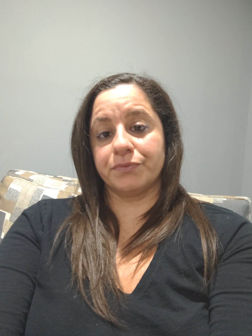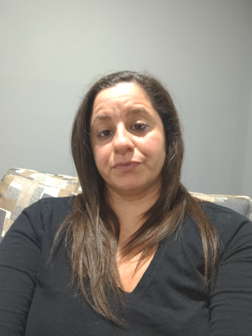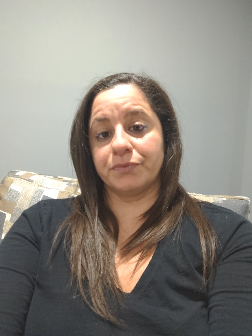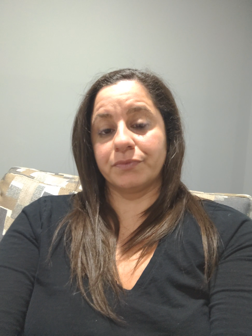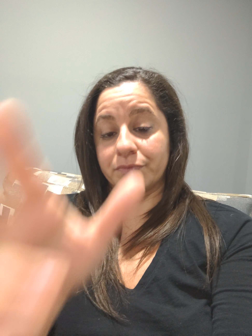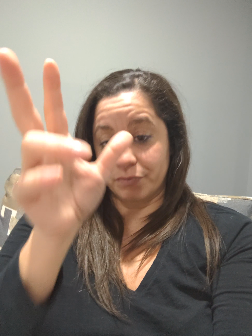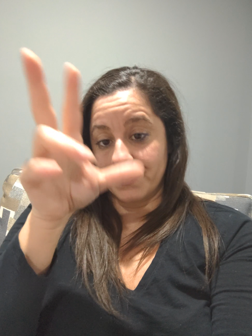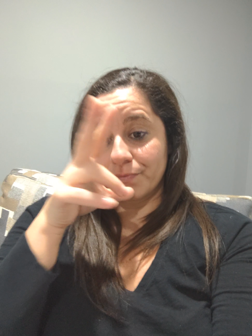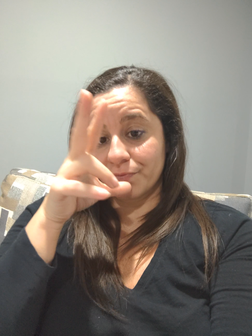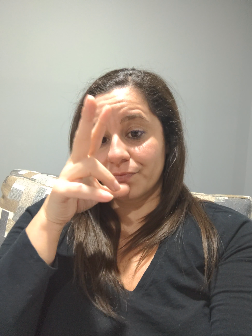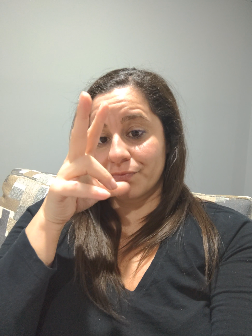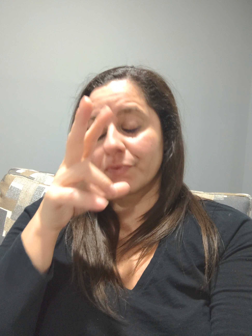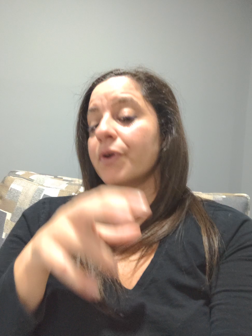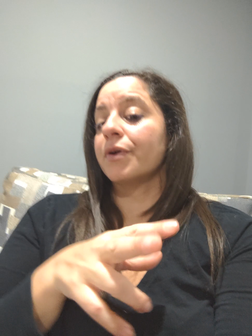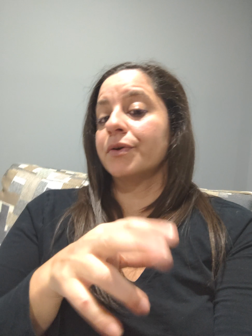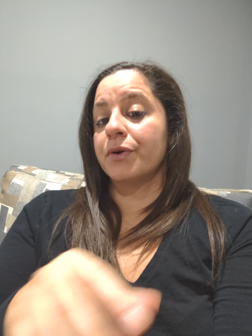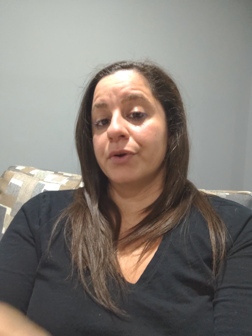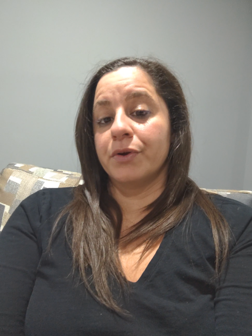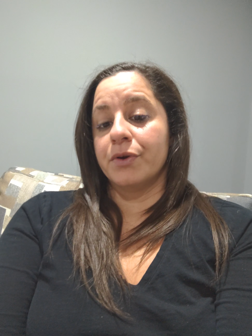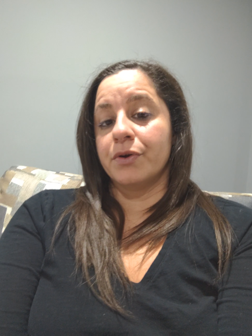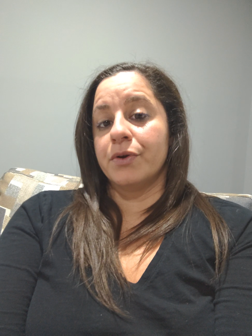hen